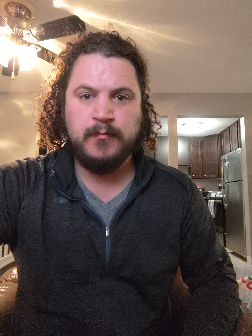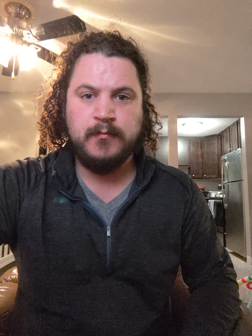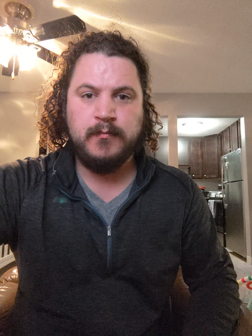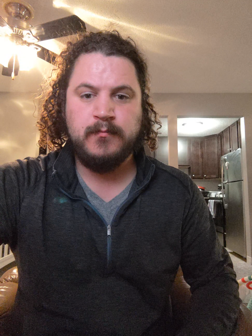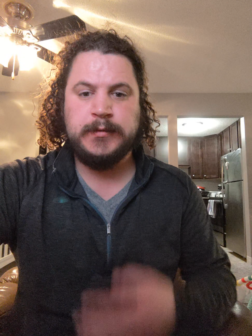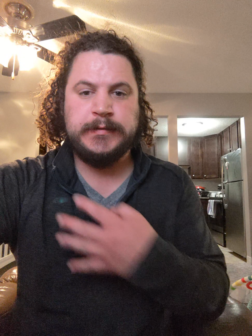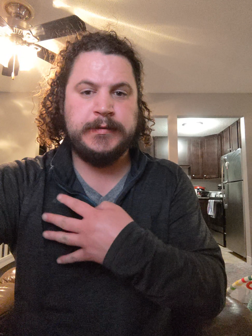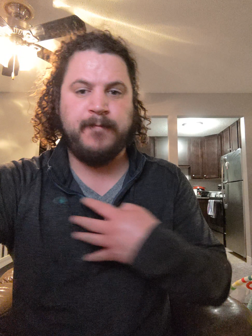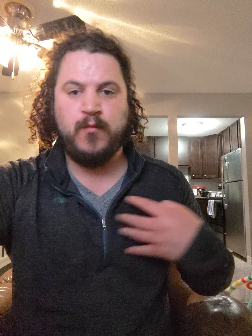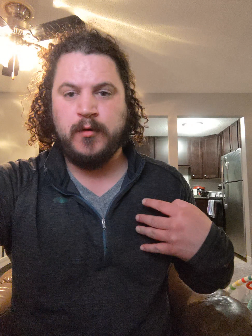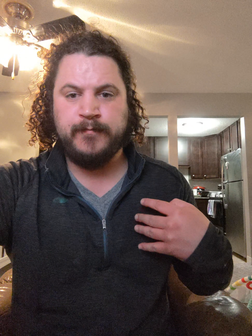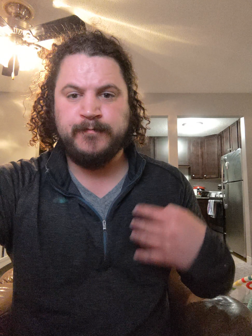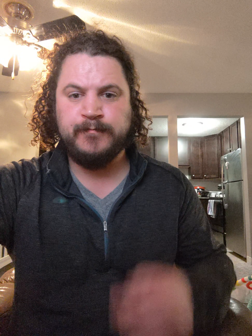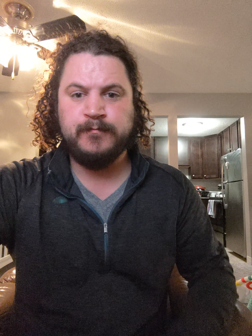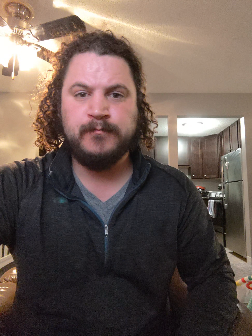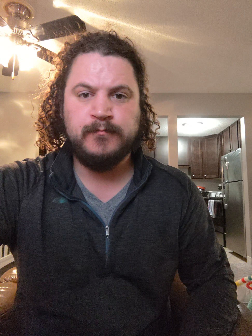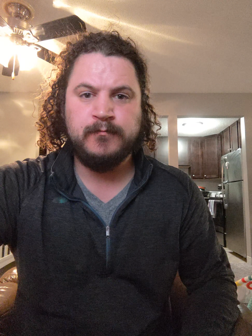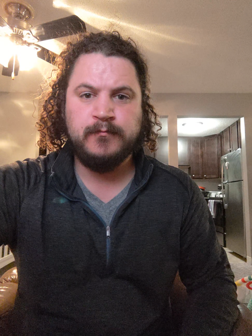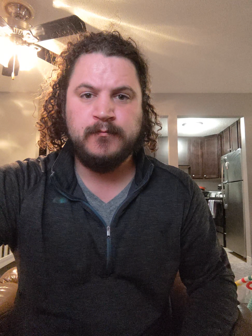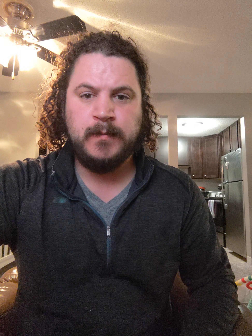zebra